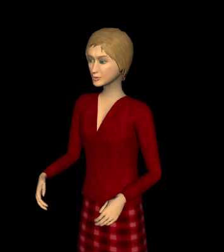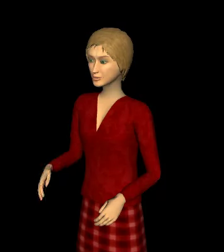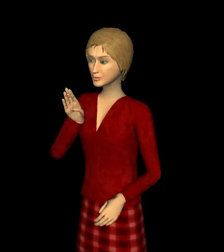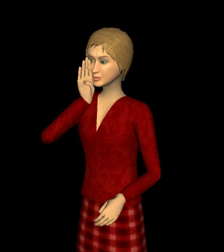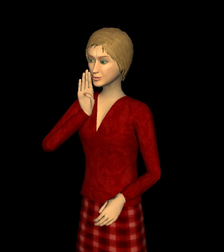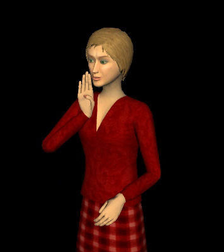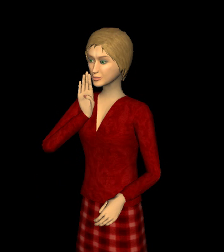من فضلك